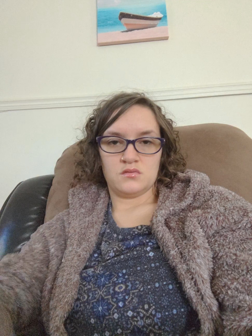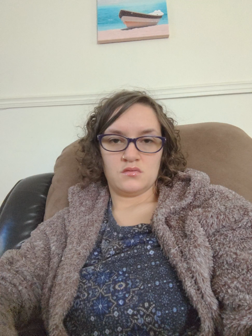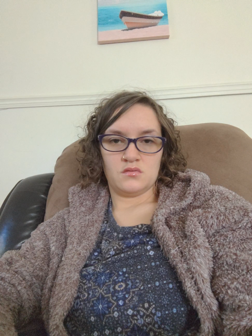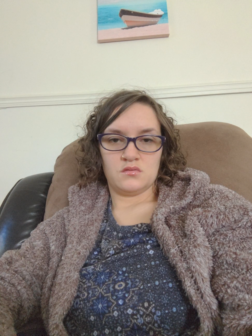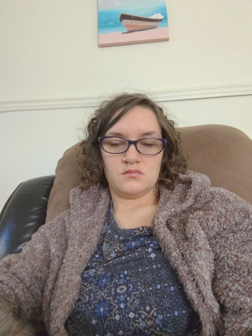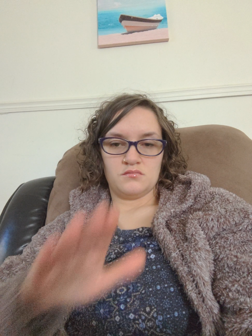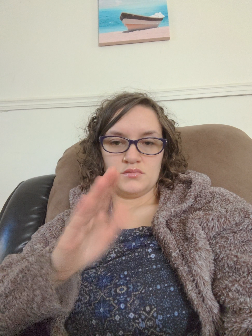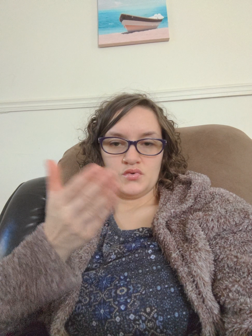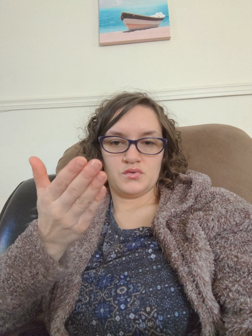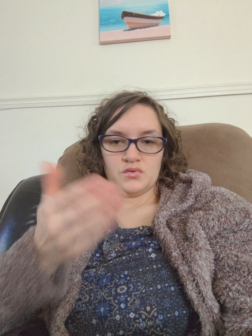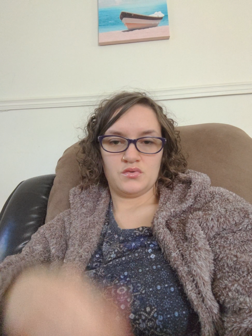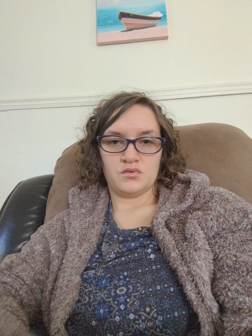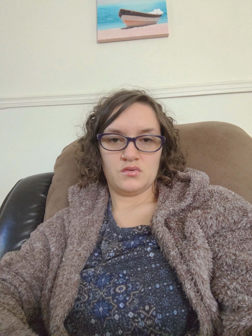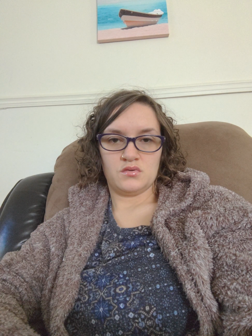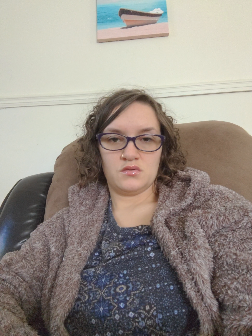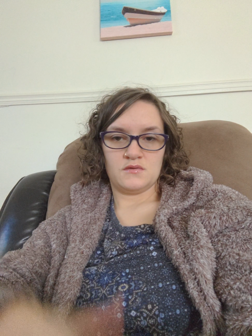book